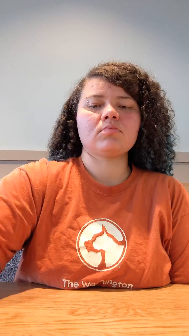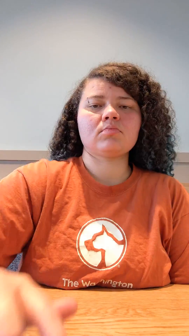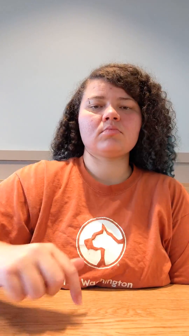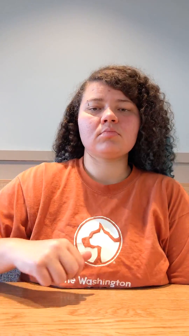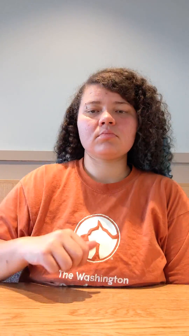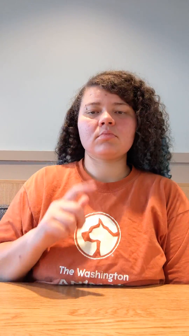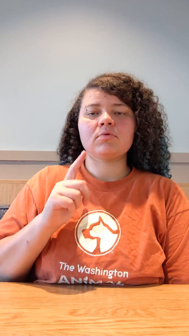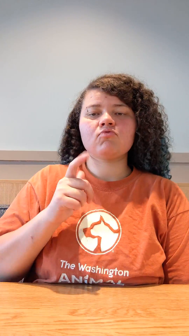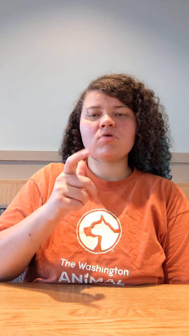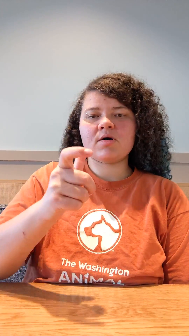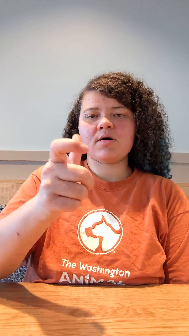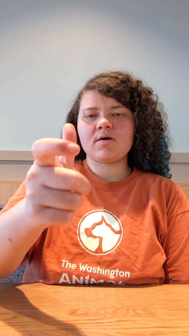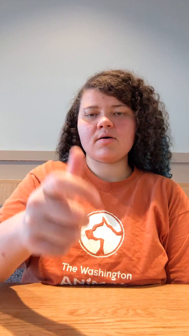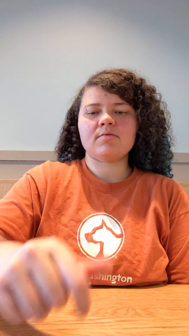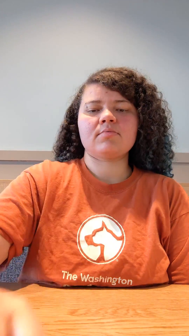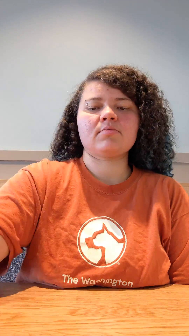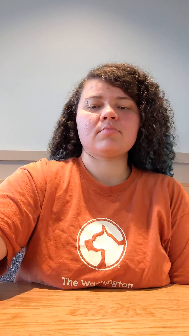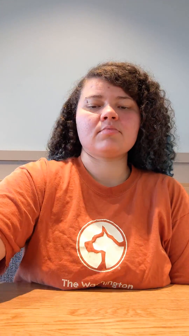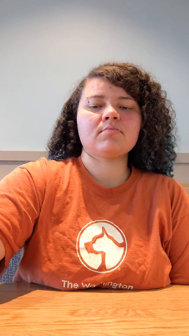run